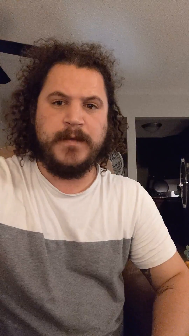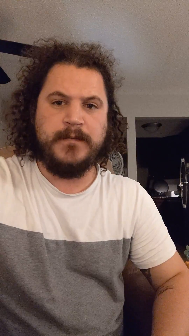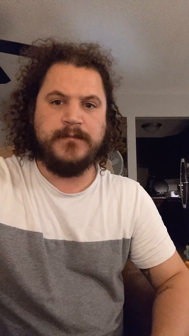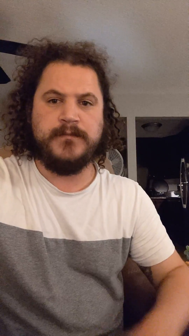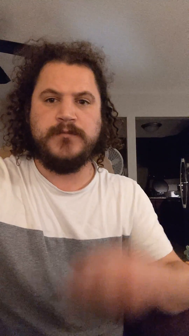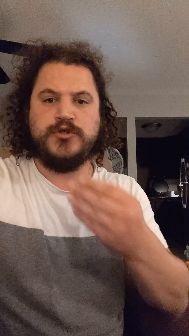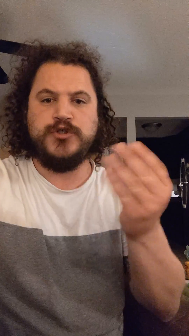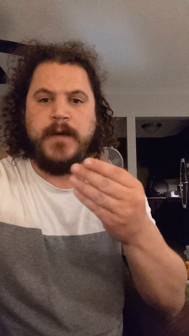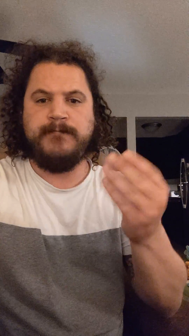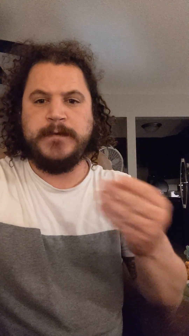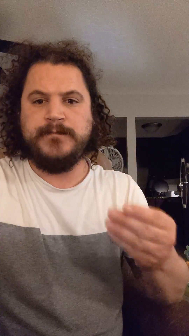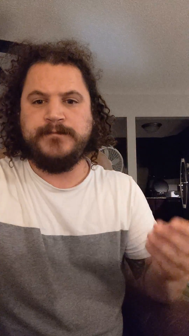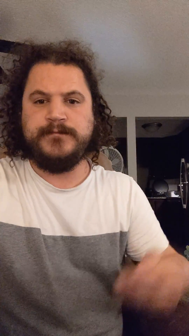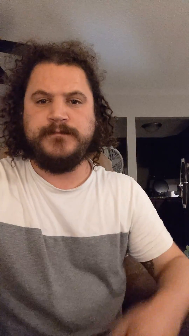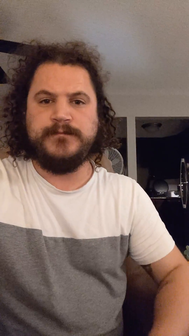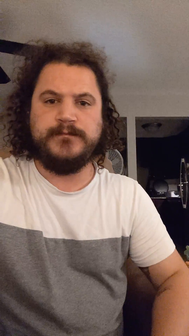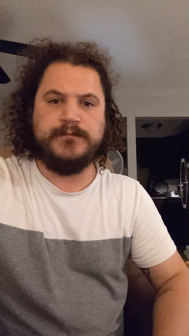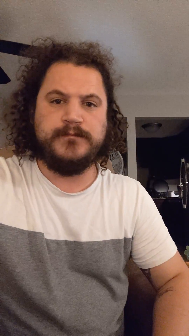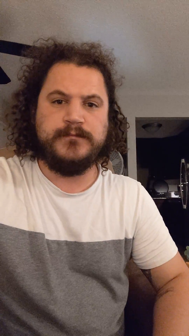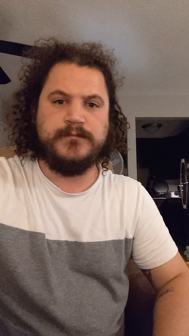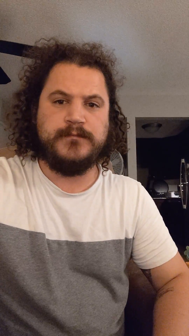shopping